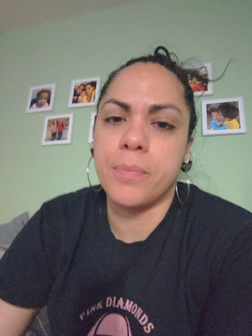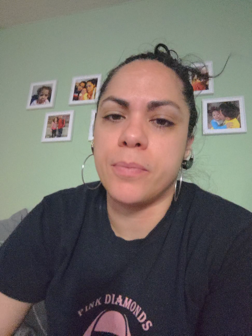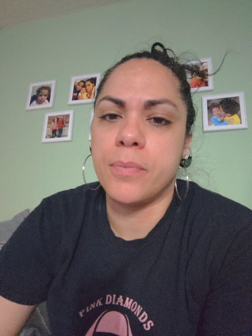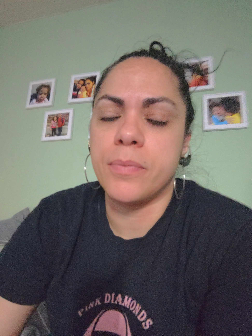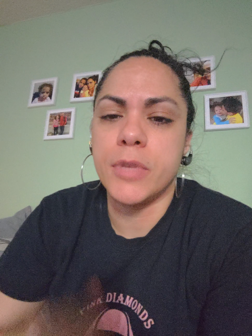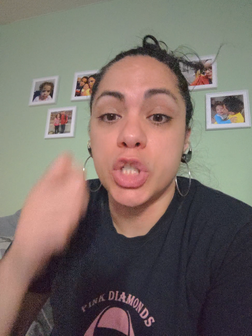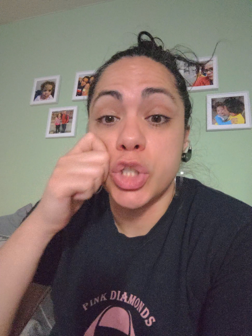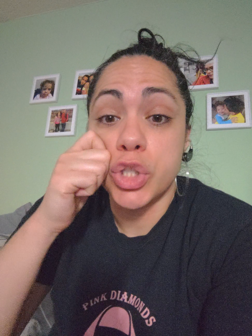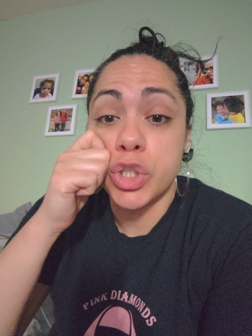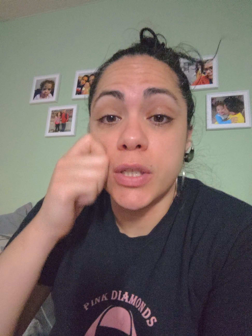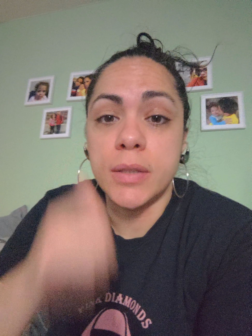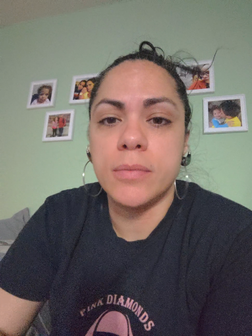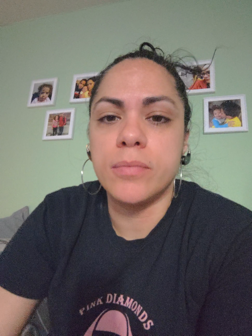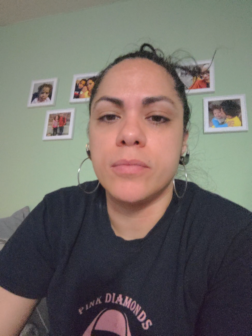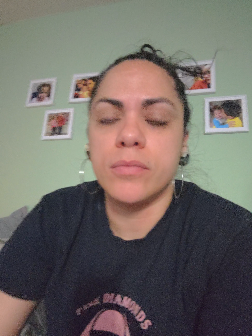cheek